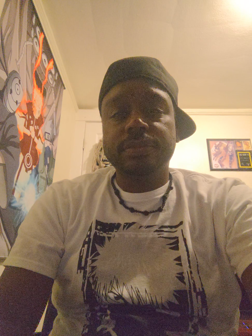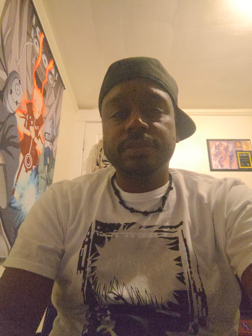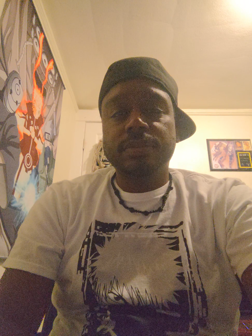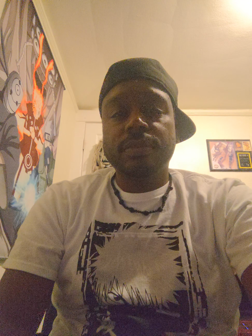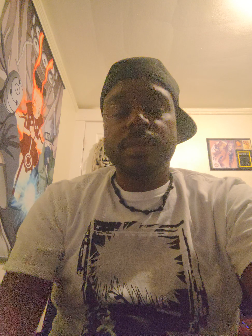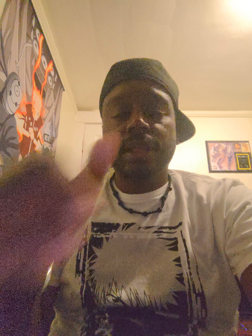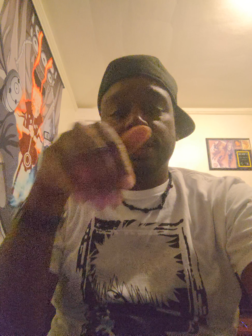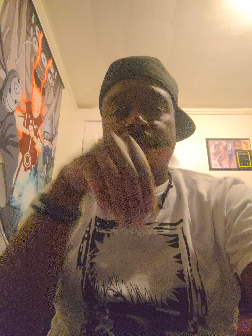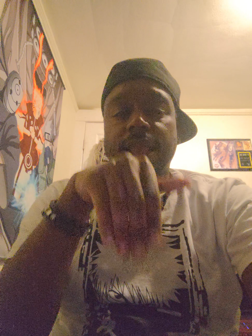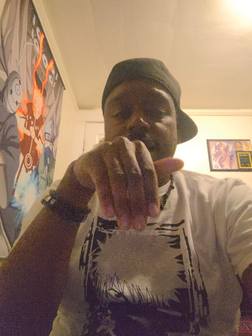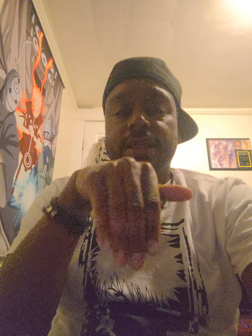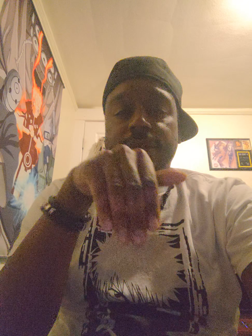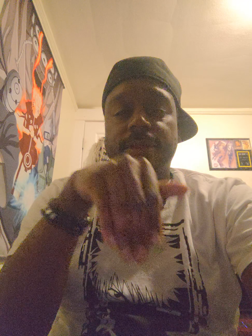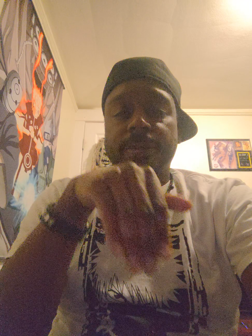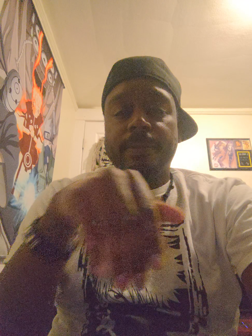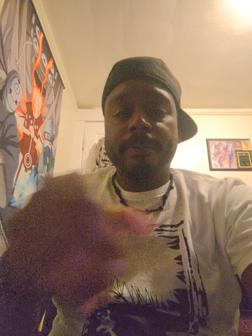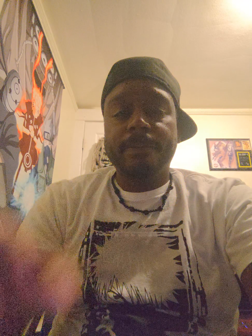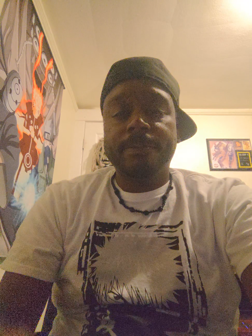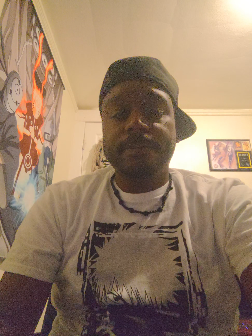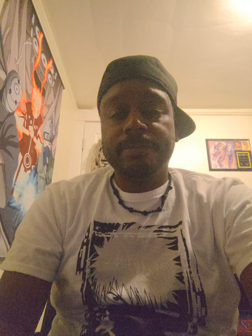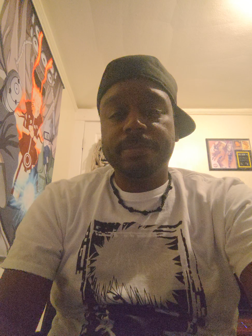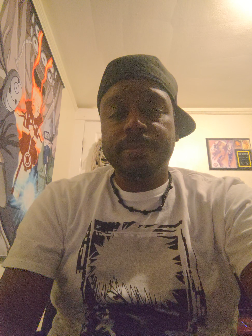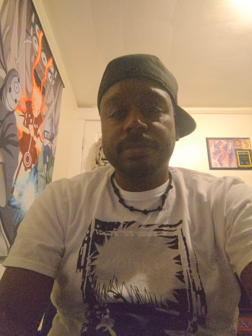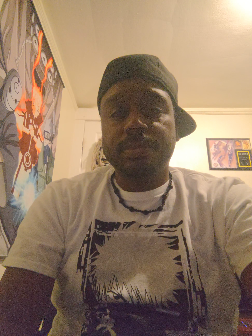night